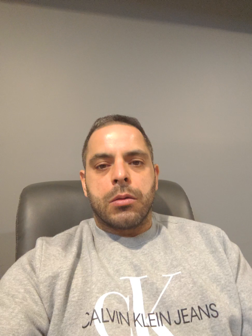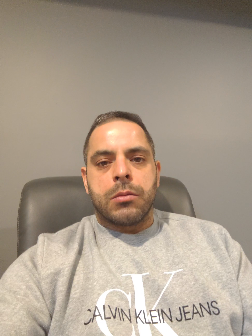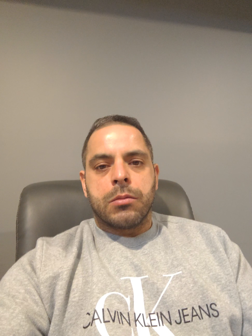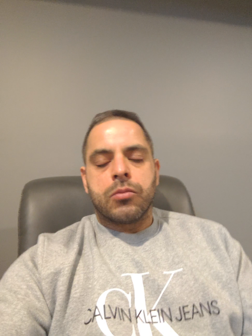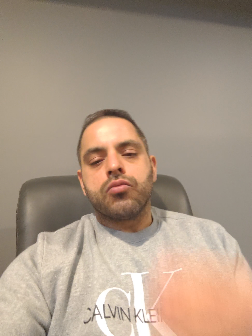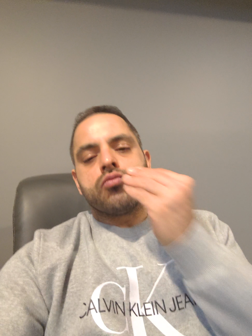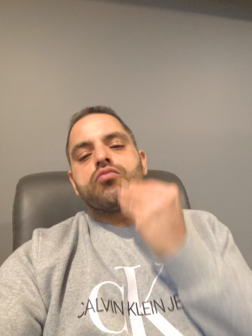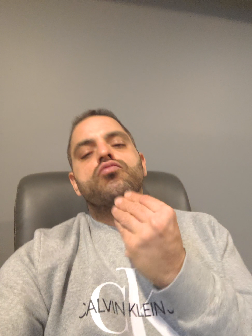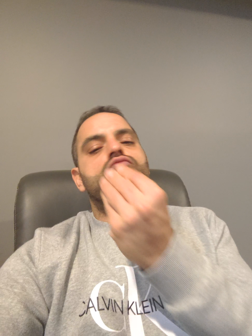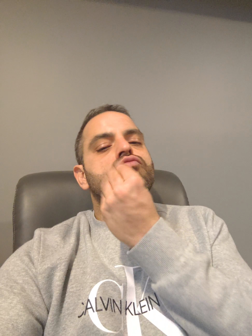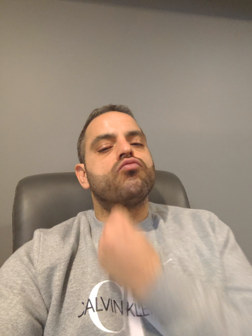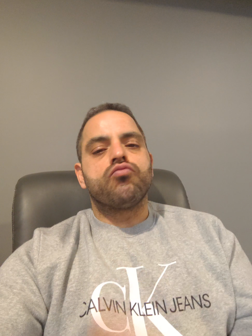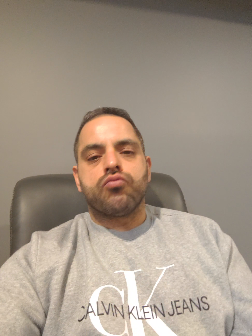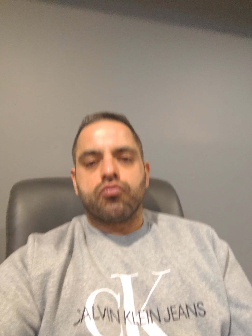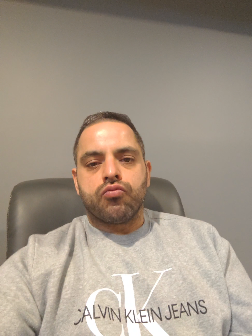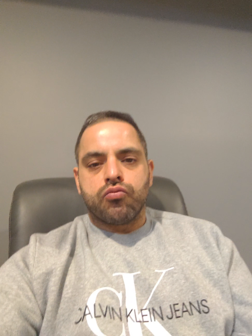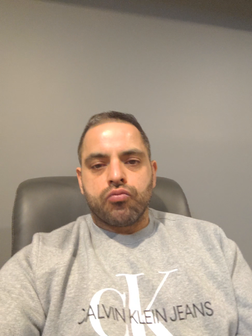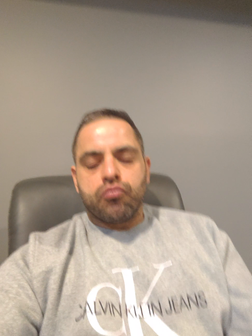napkin